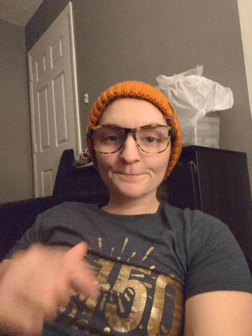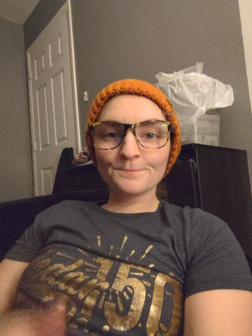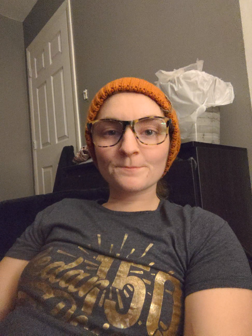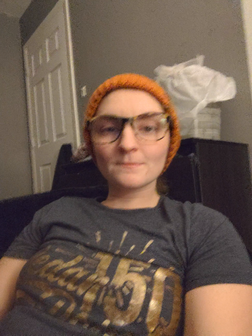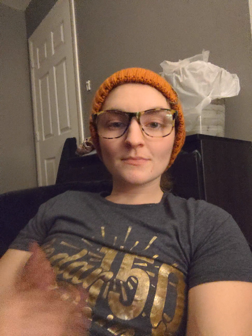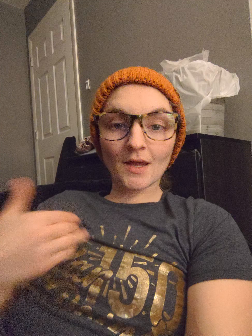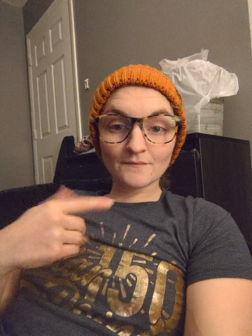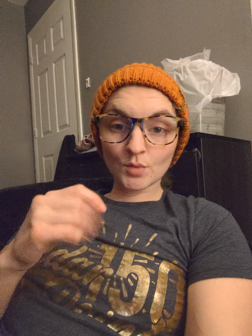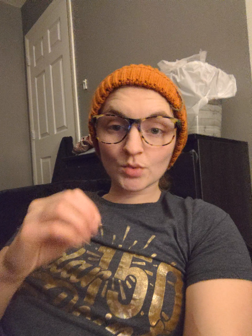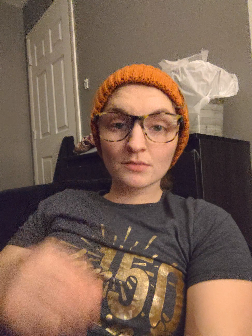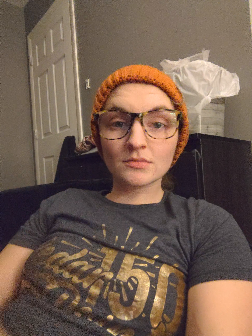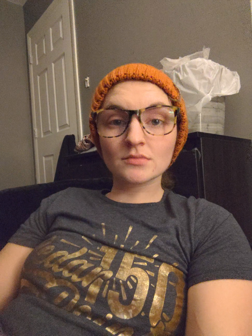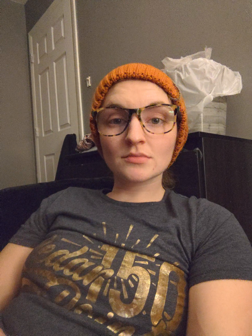have to